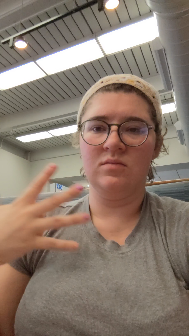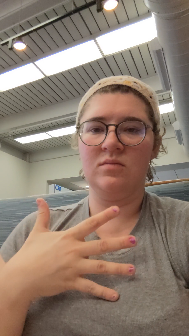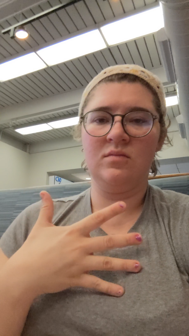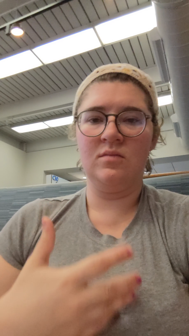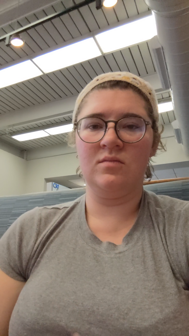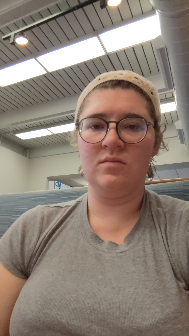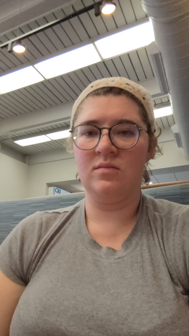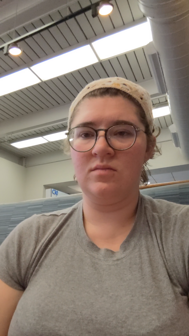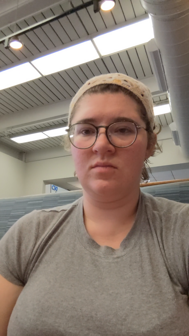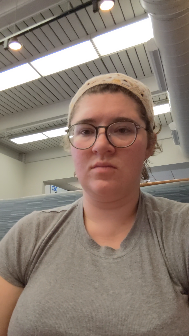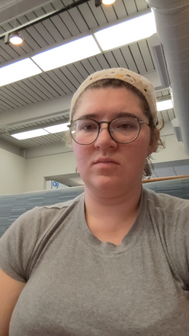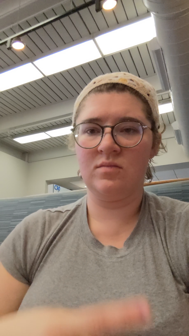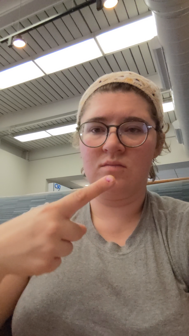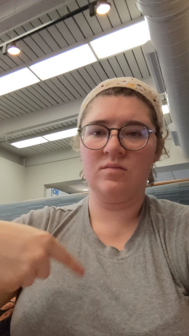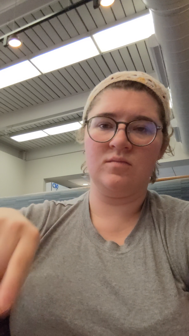around